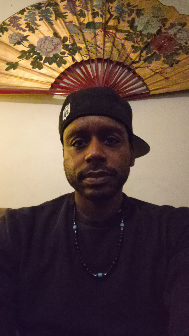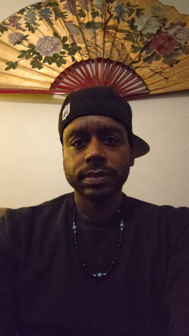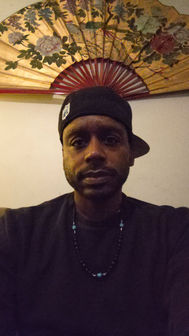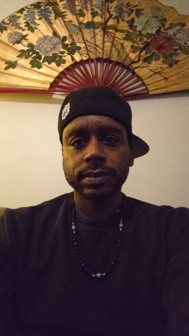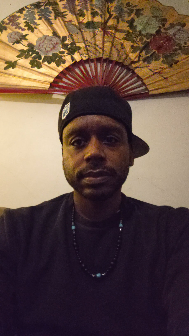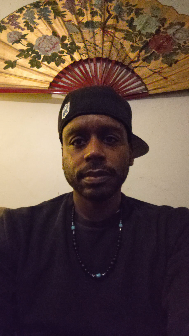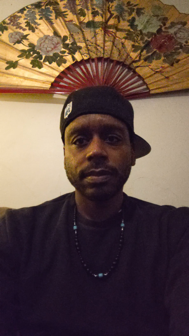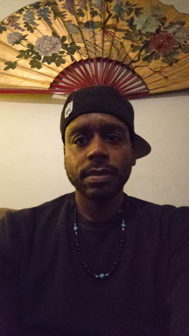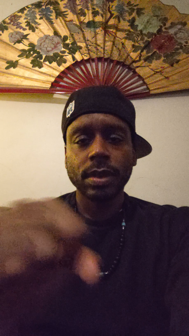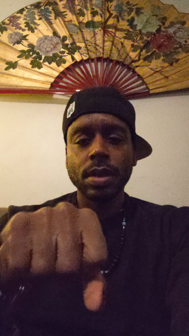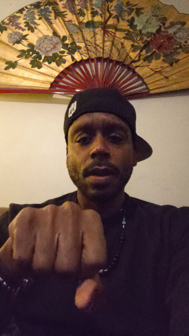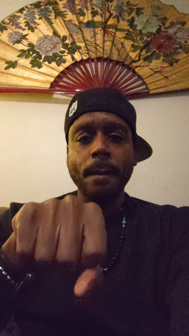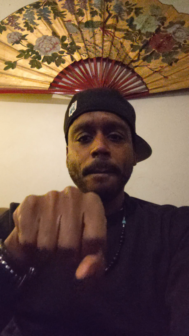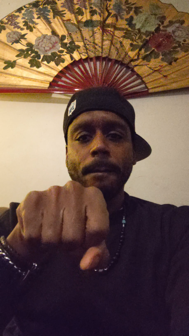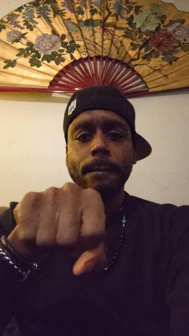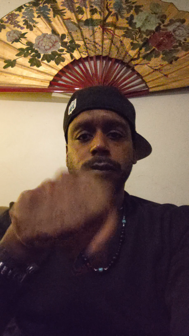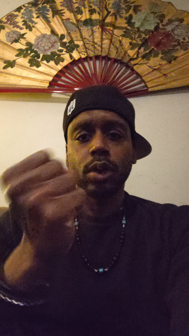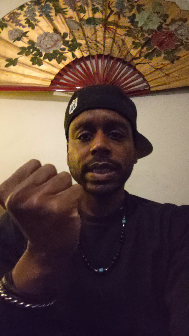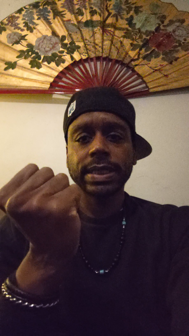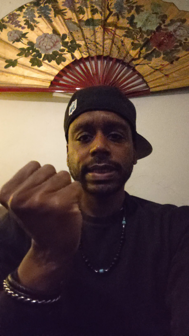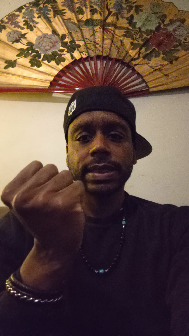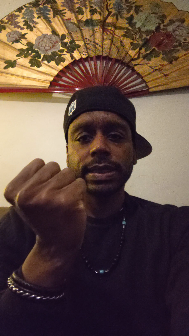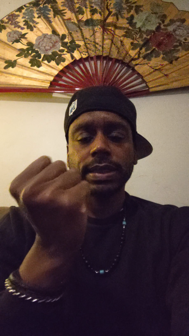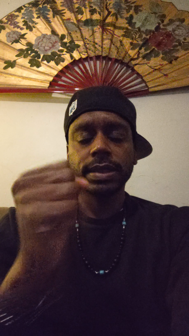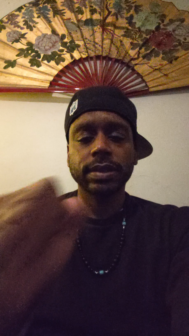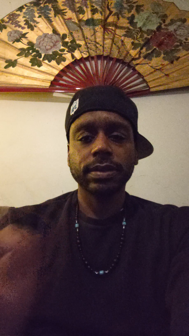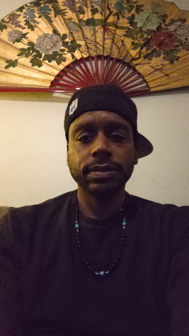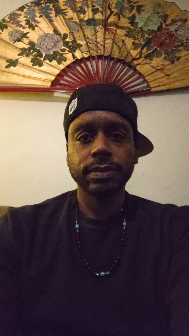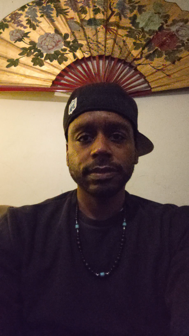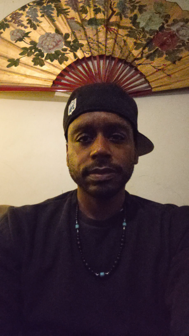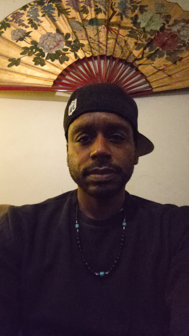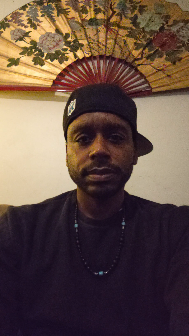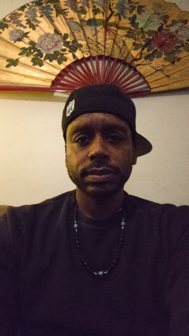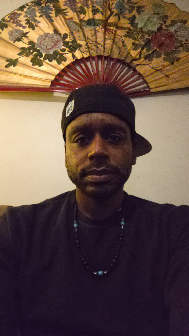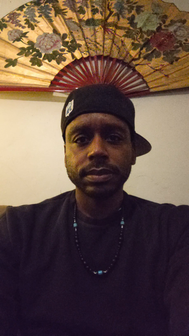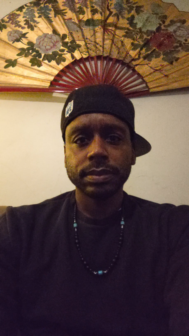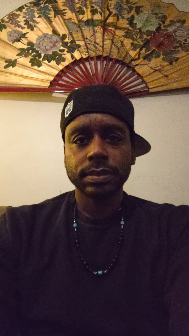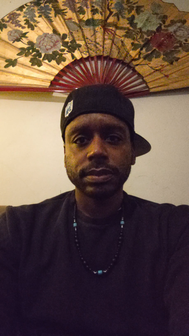break